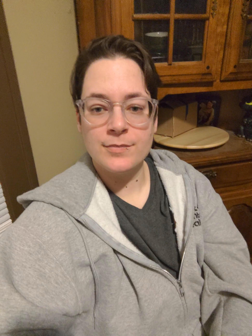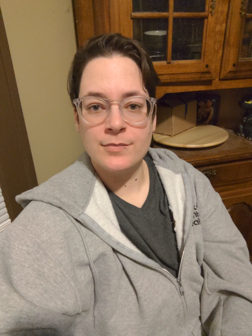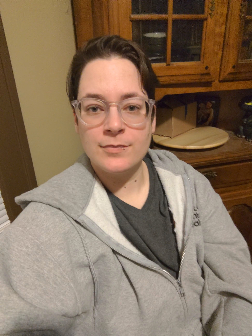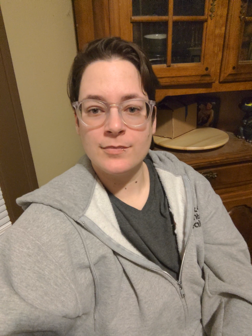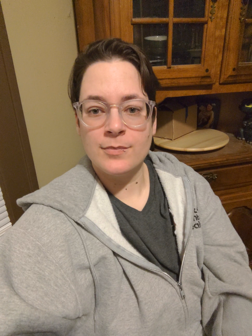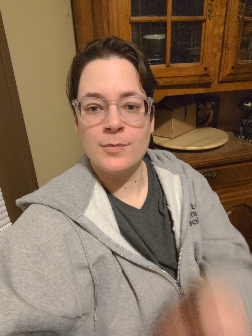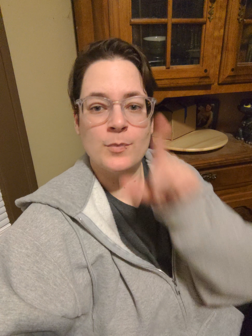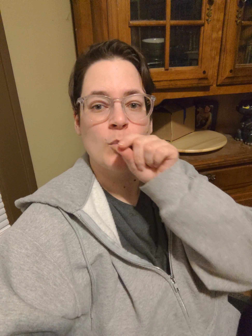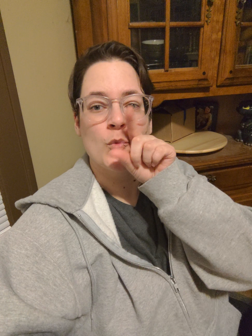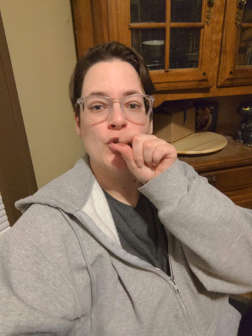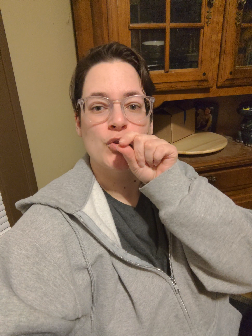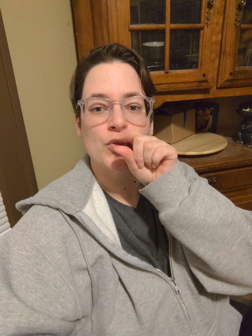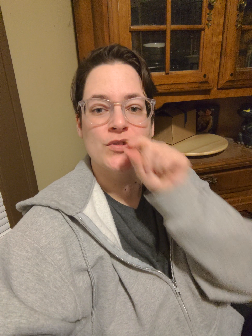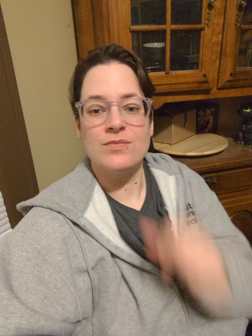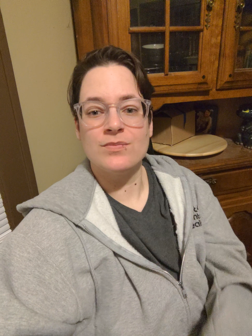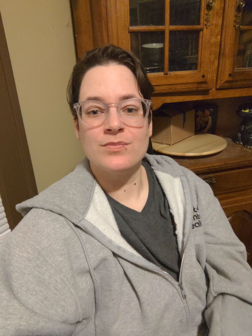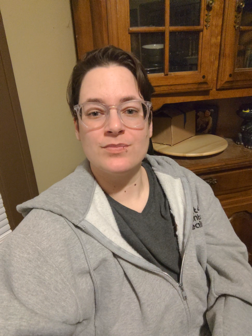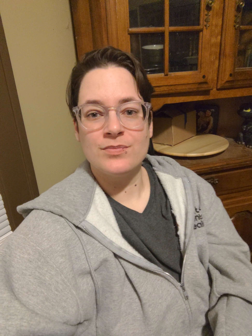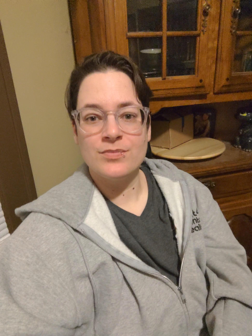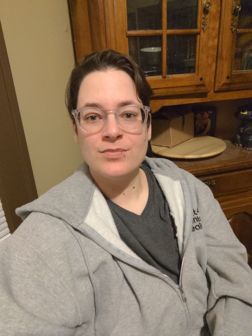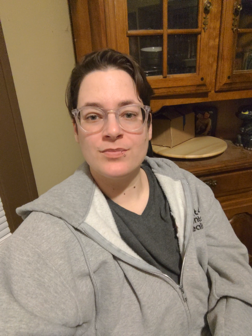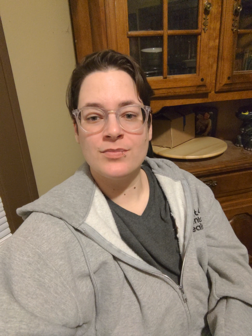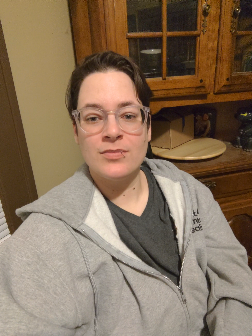bird